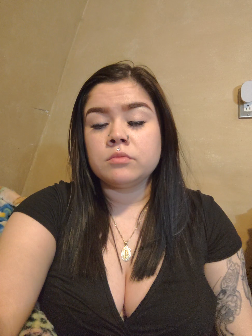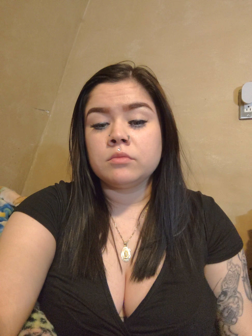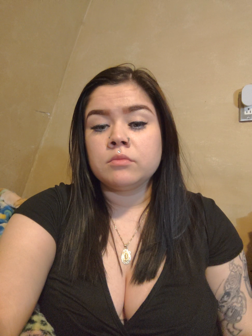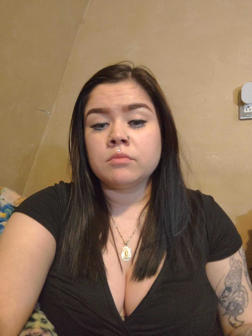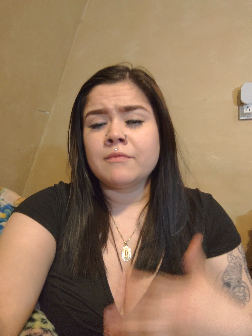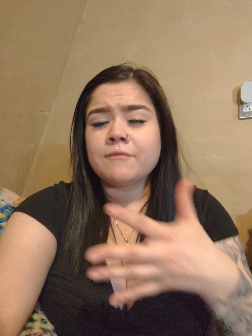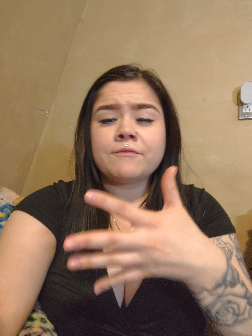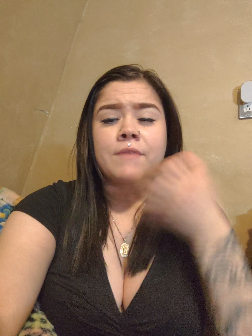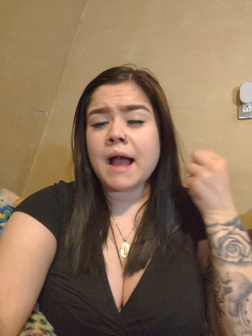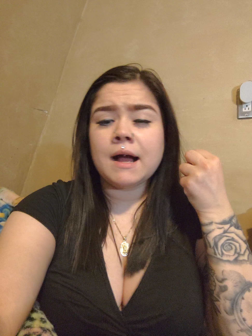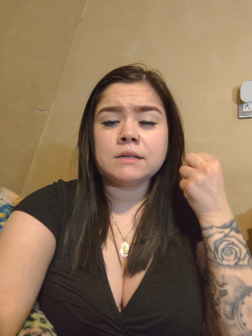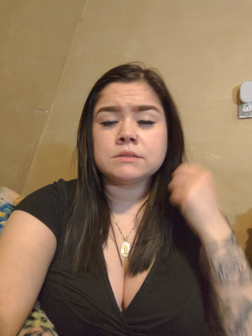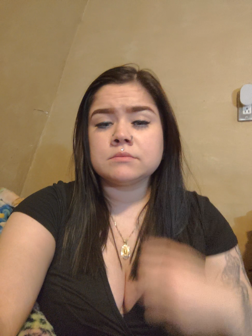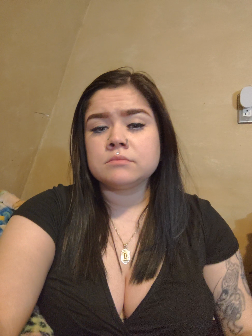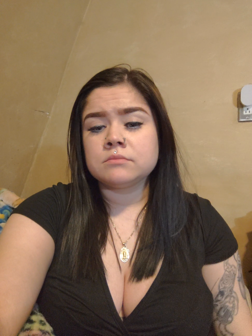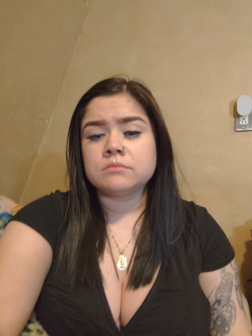fast